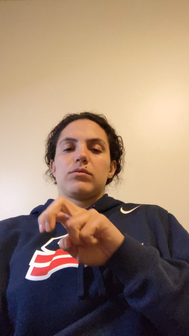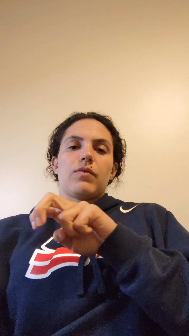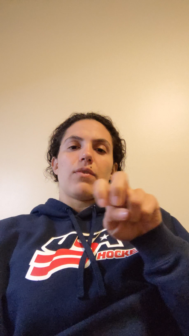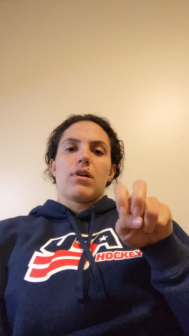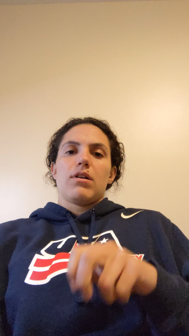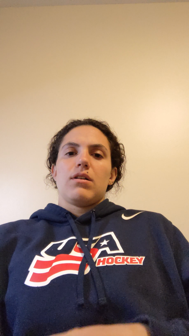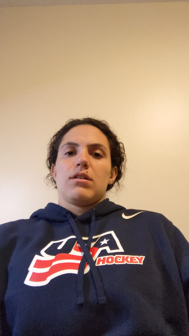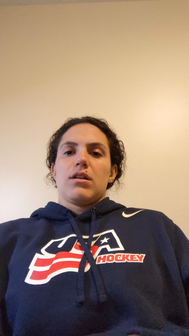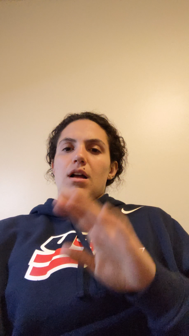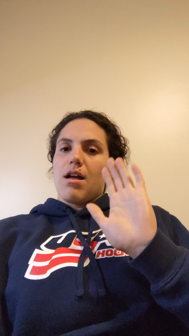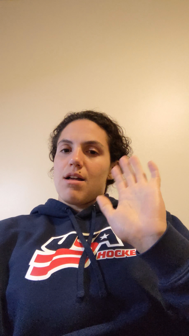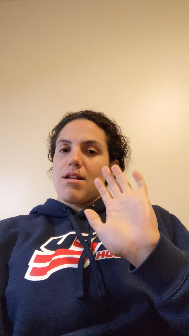hi